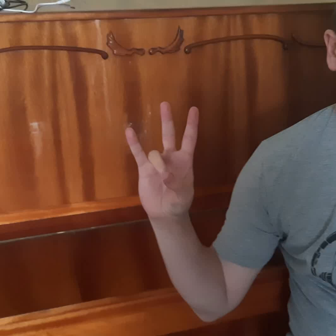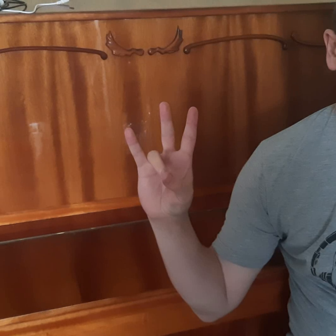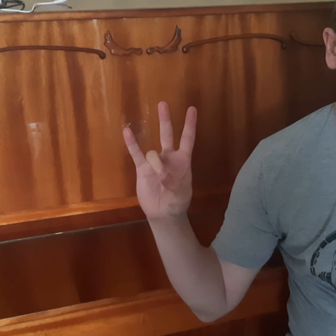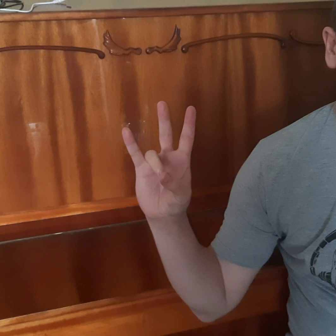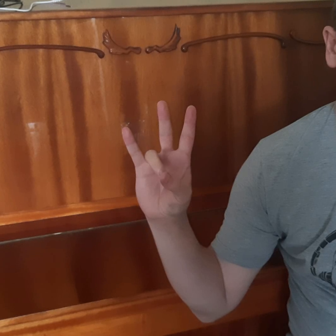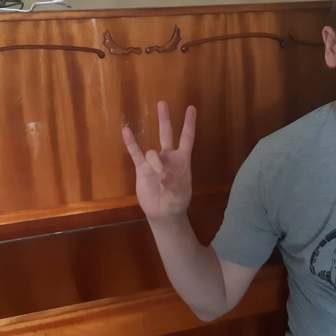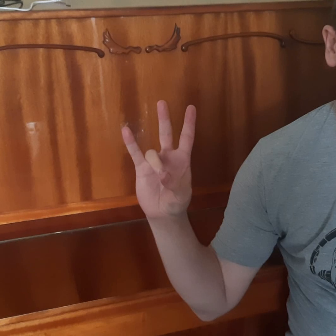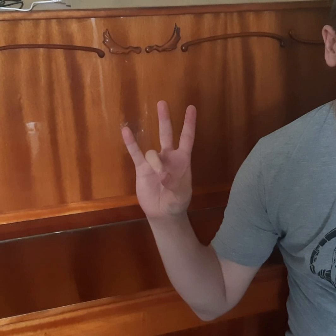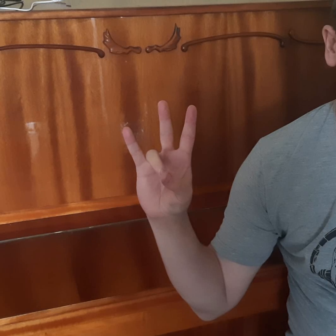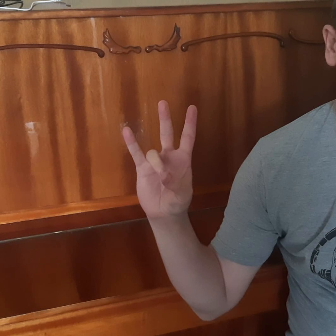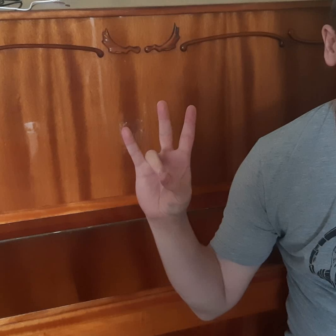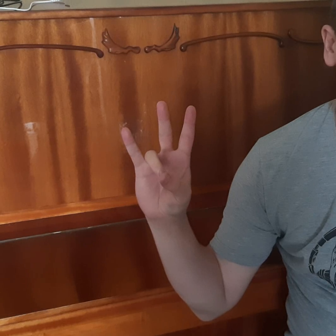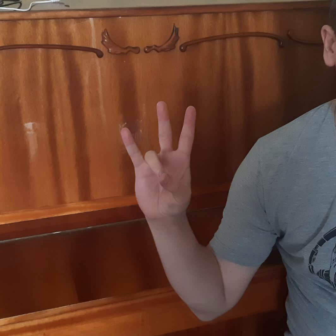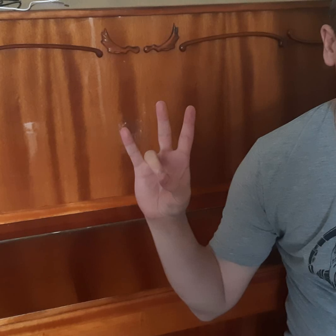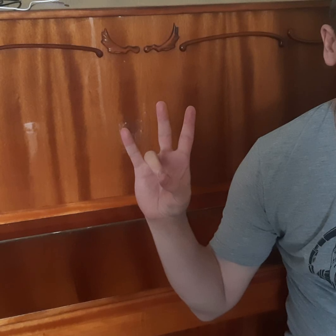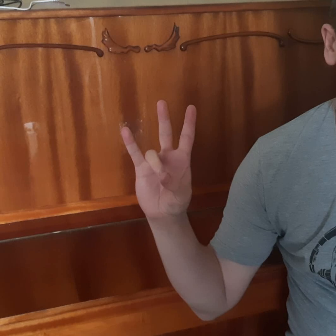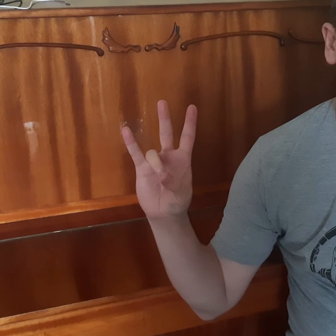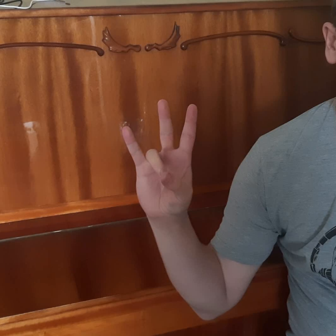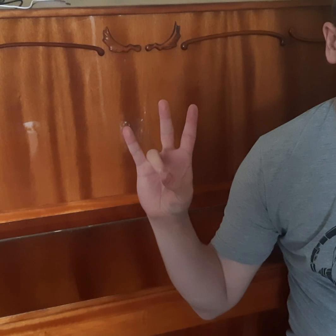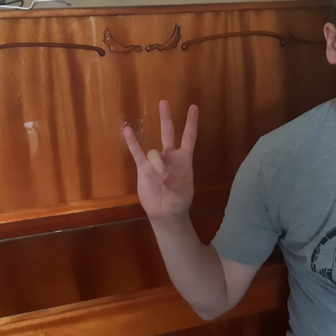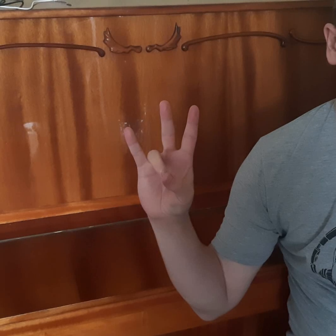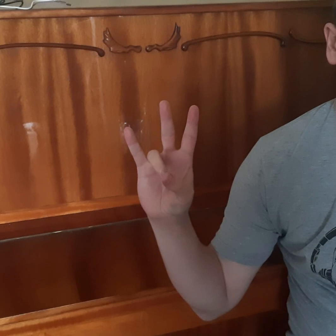Н